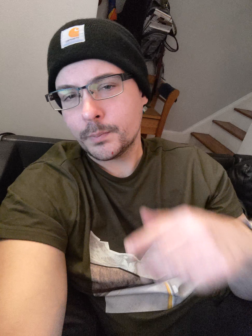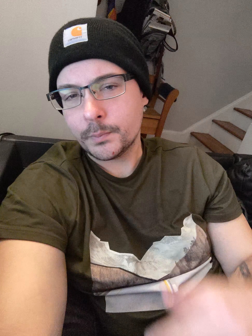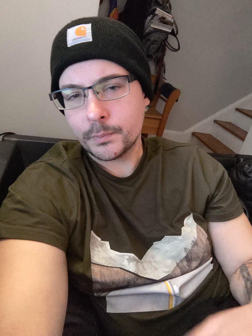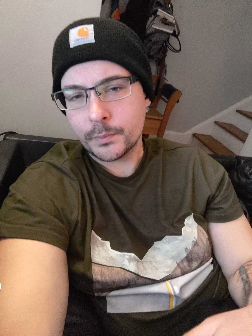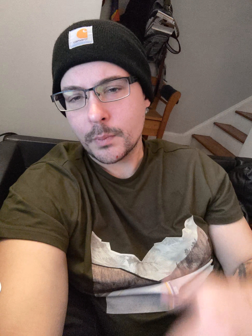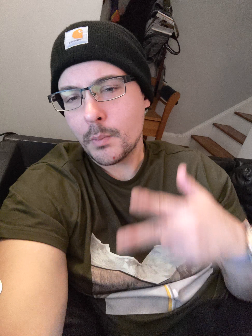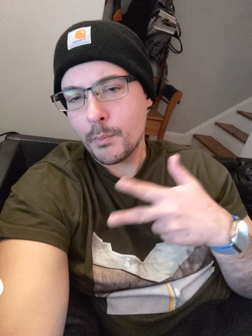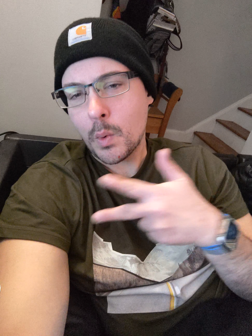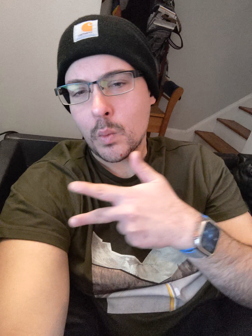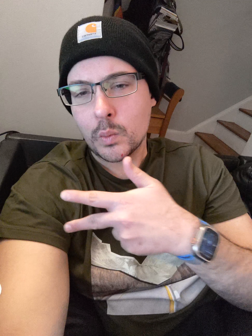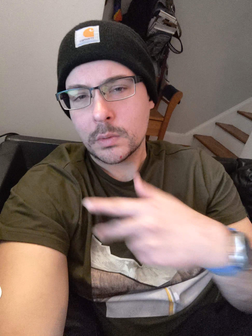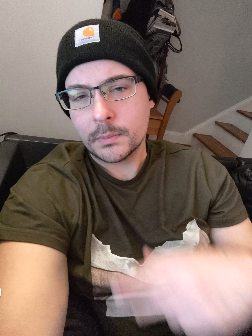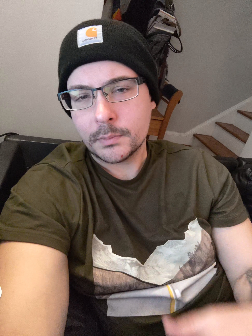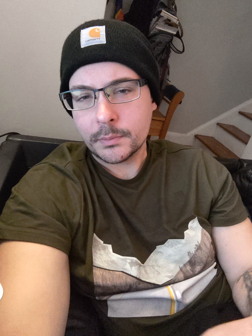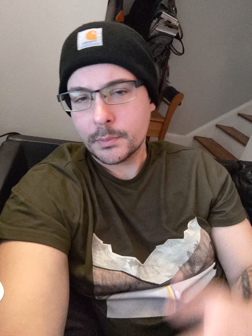boat